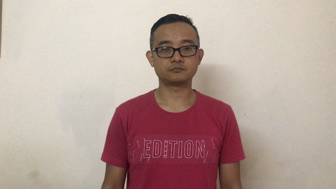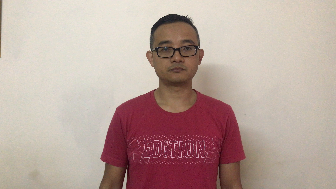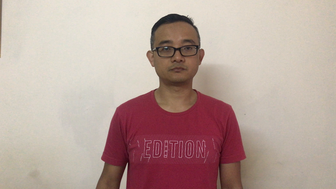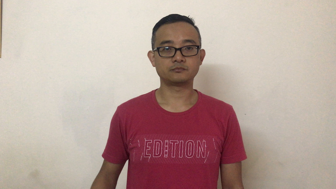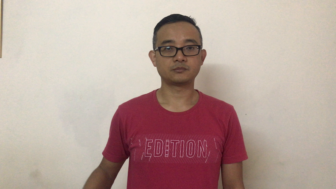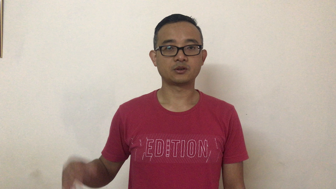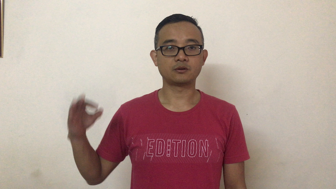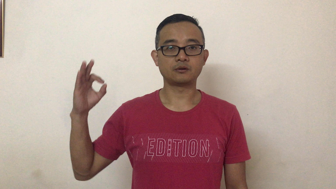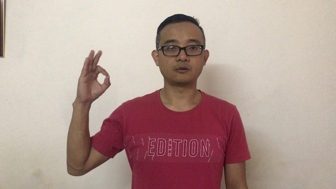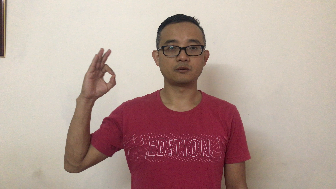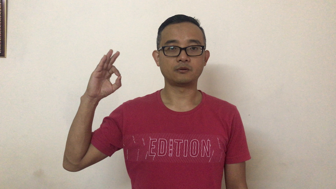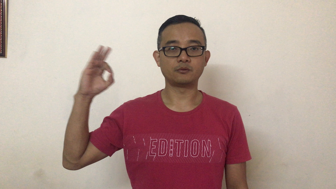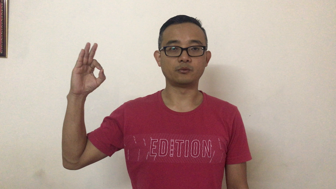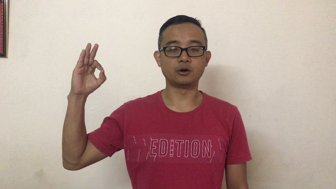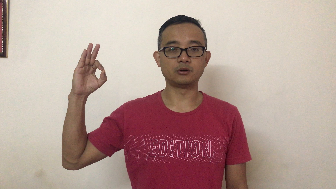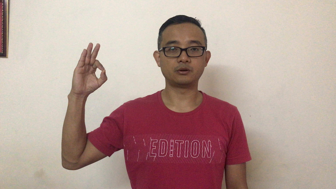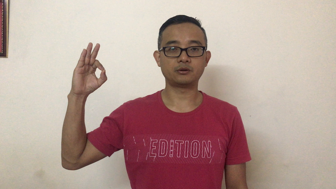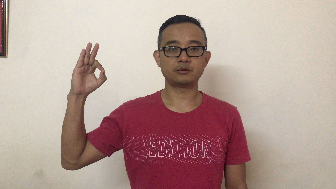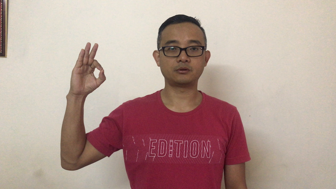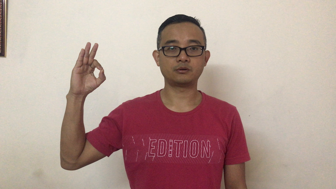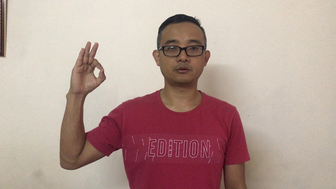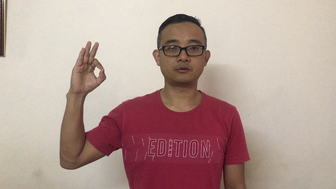व